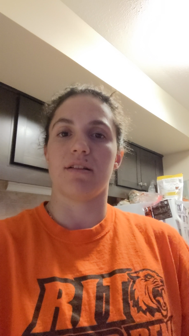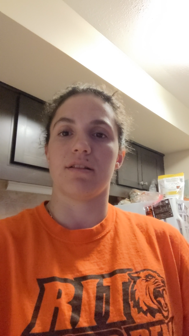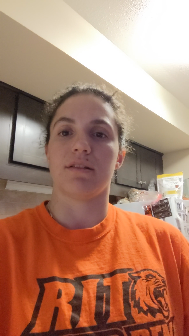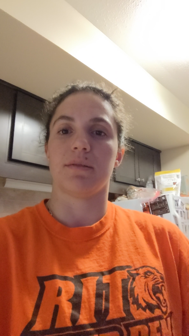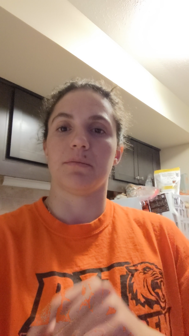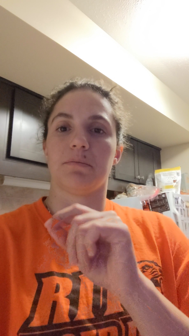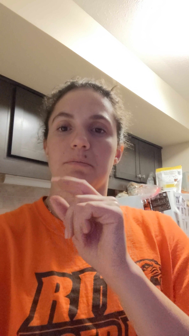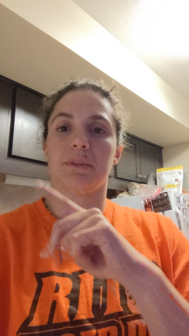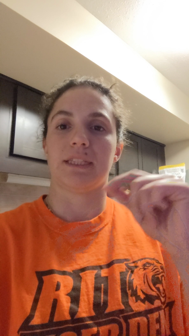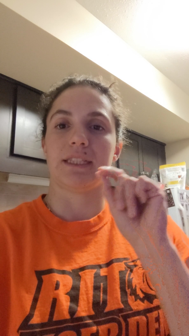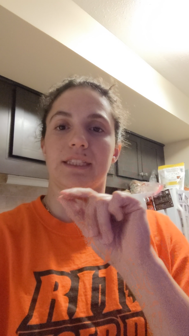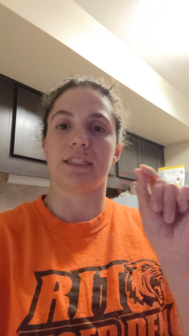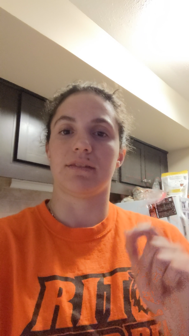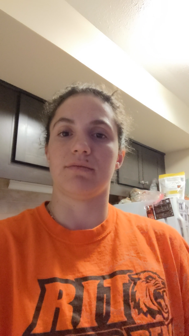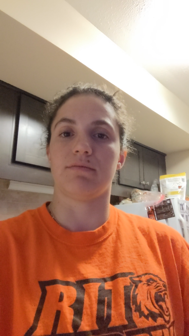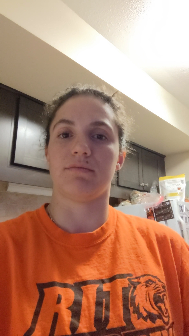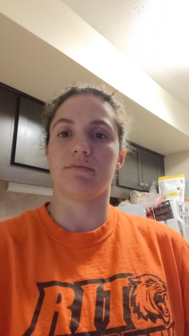peas